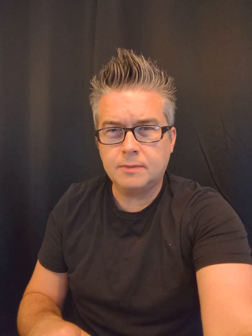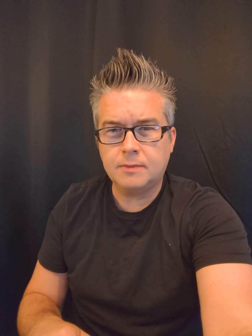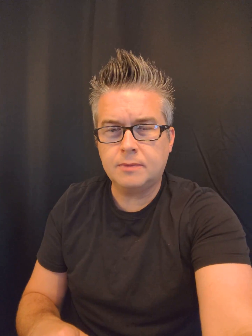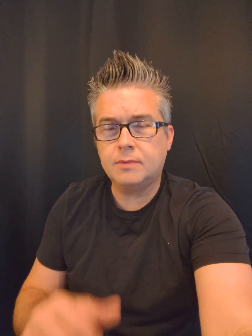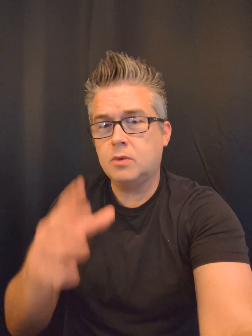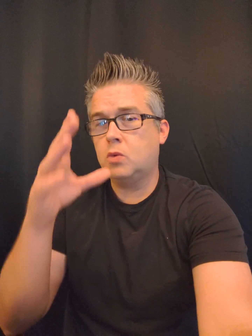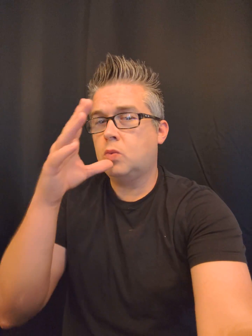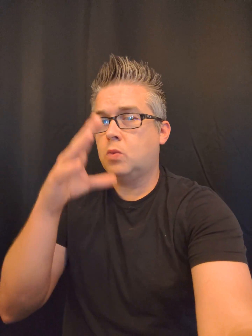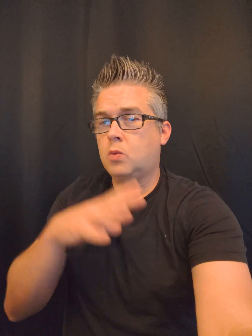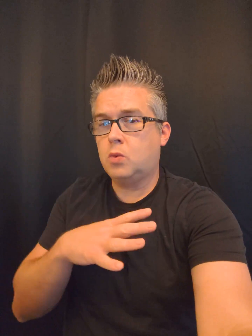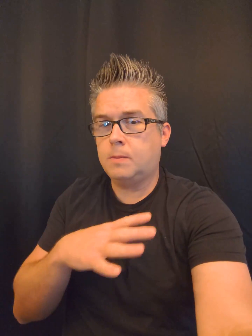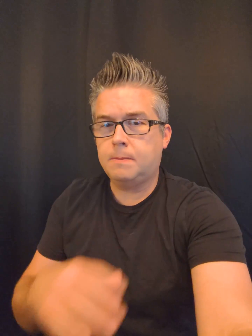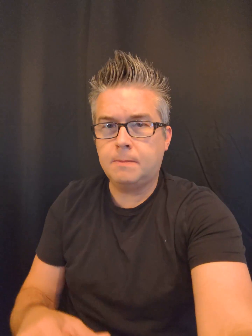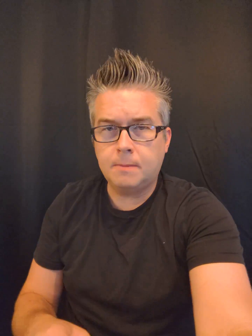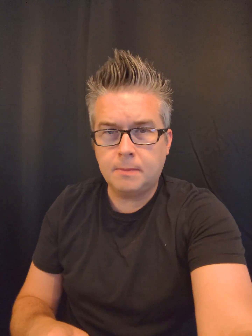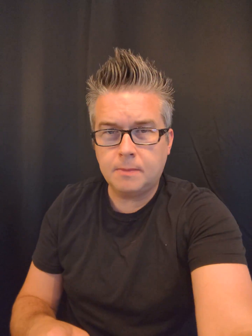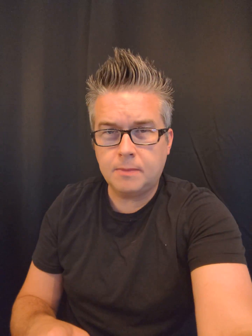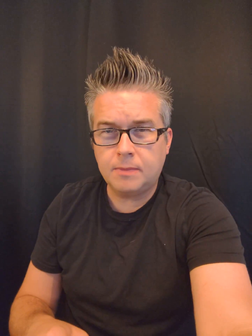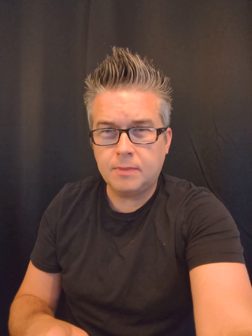lady